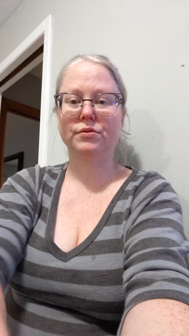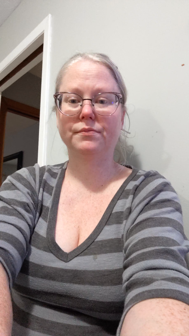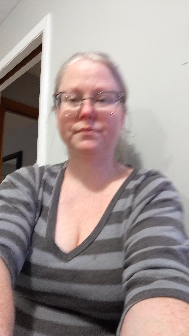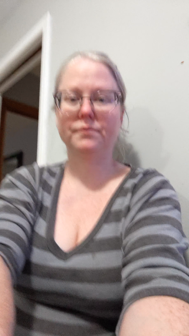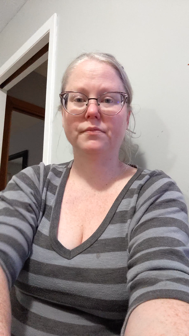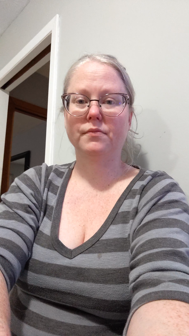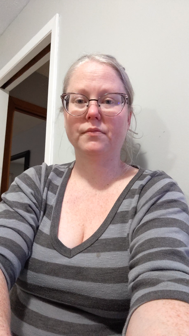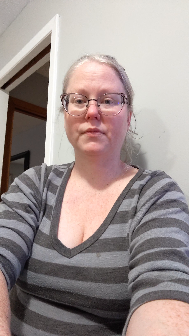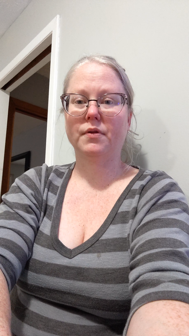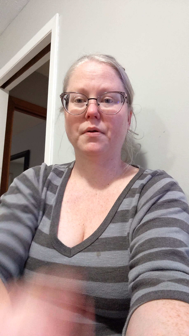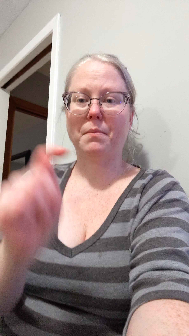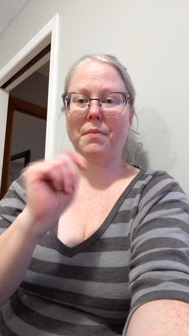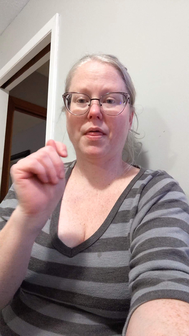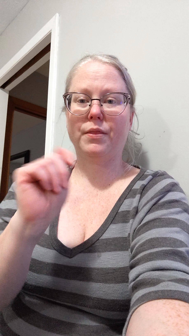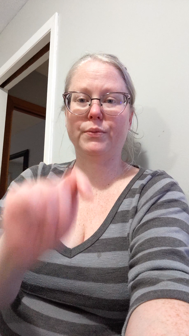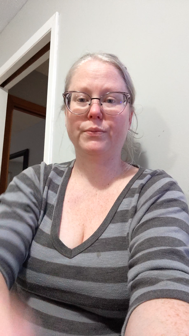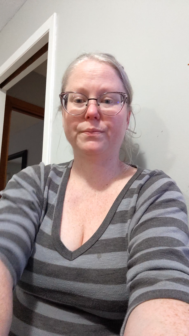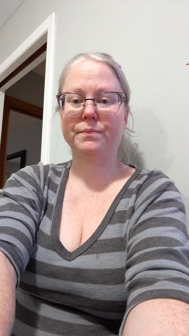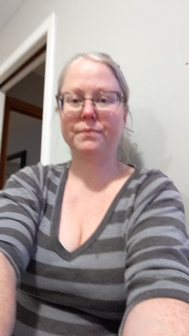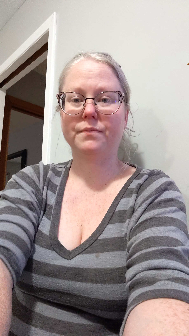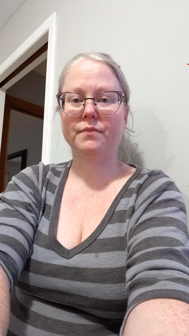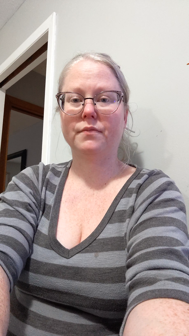bathroom